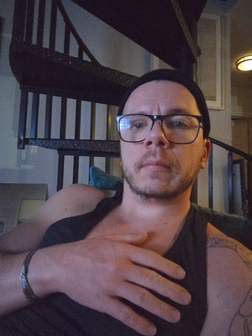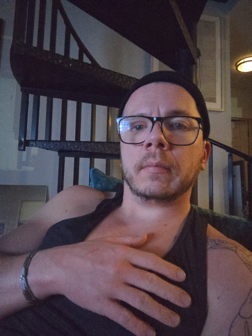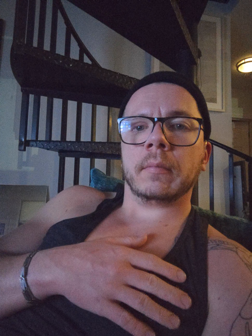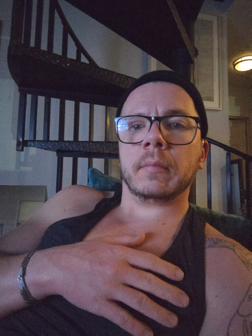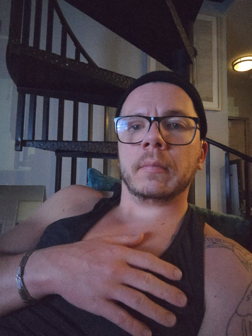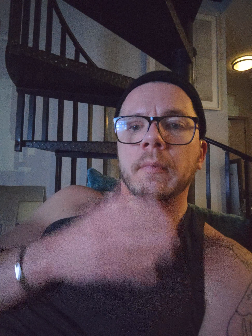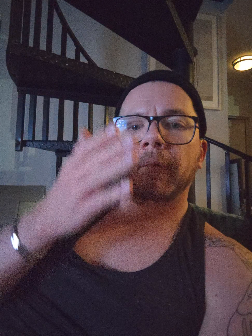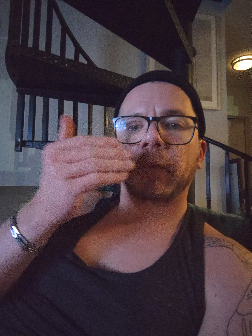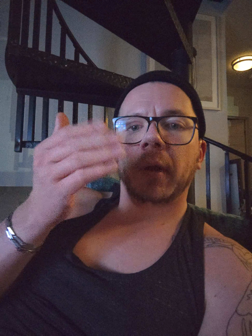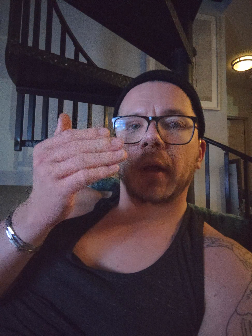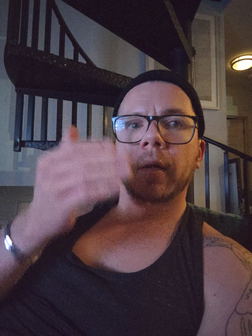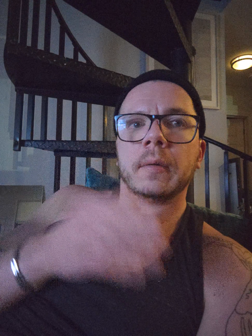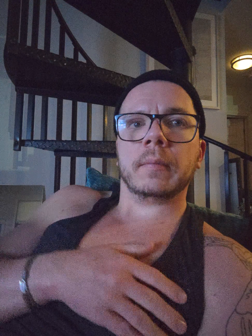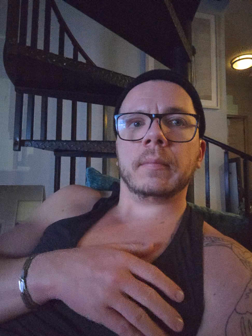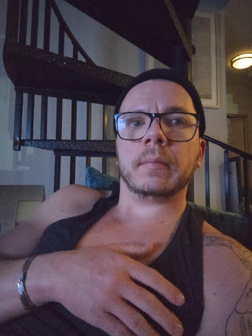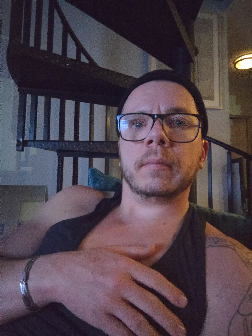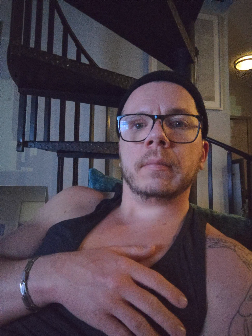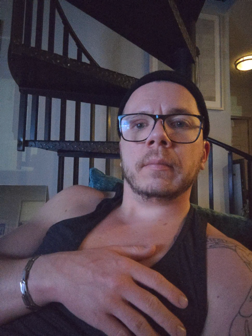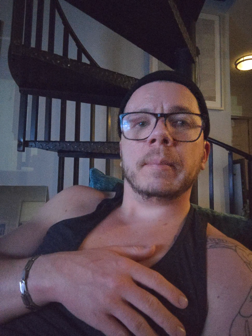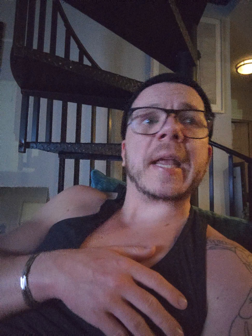flag